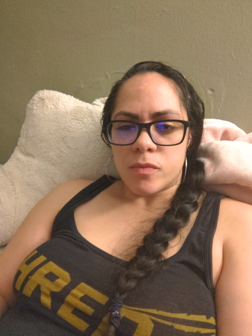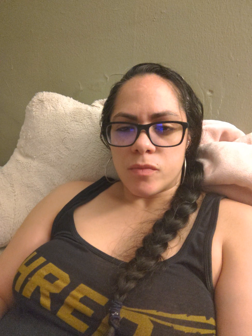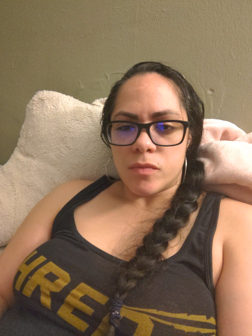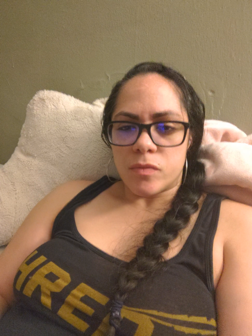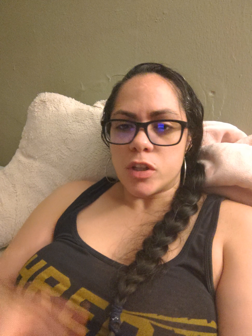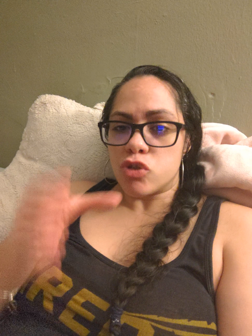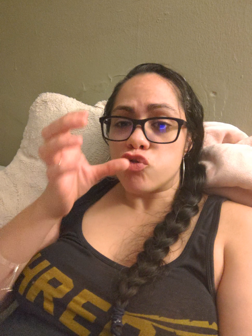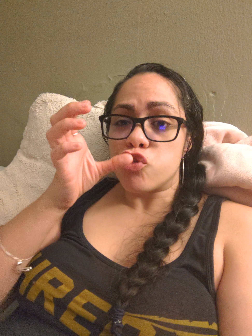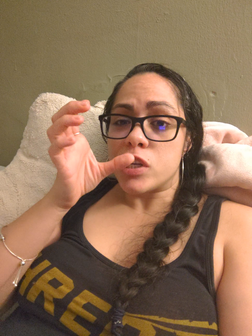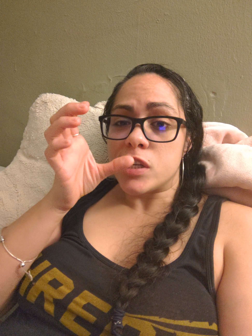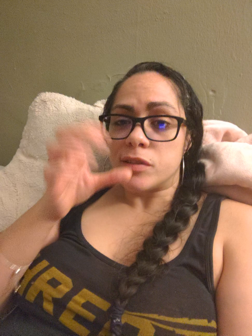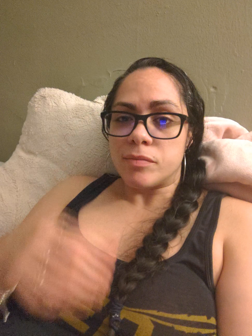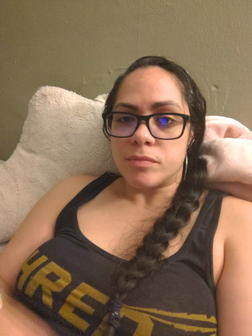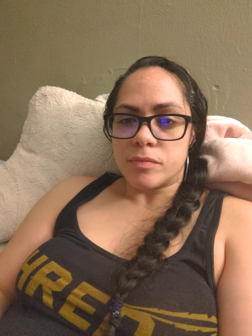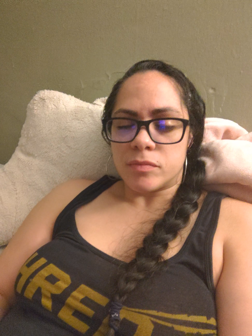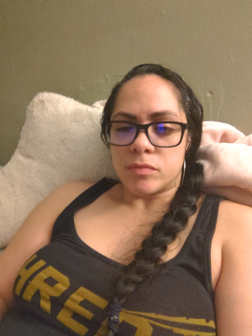drink